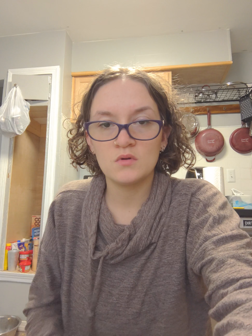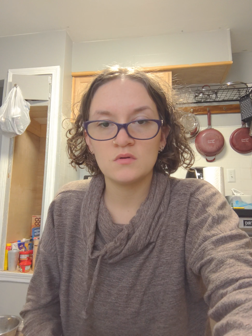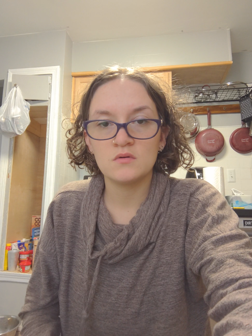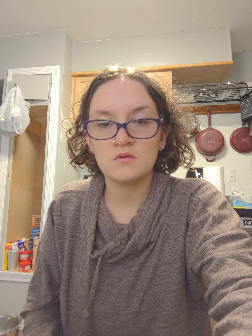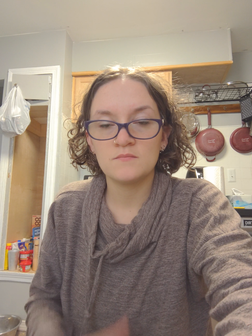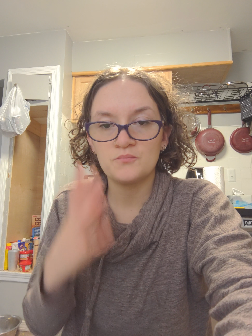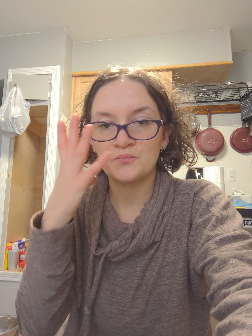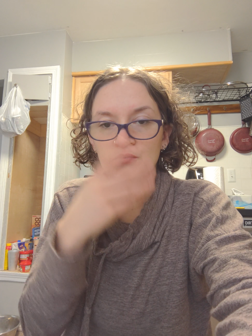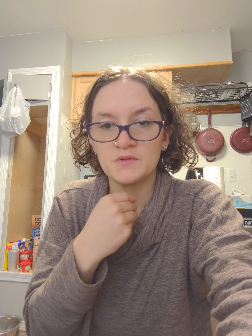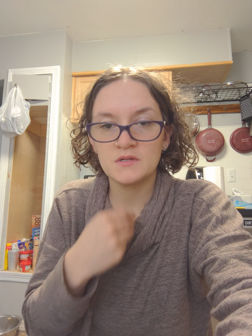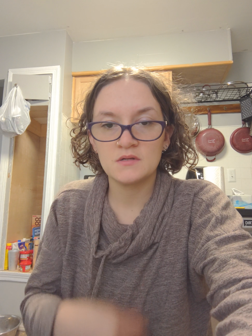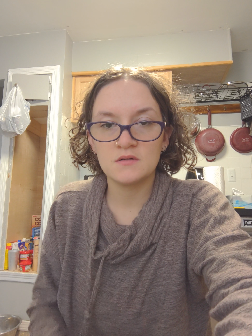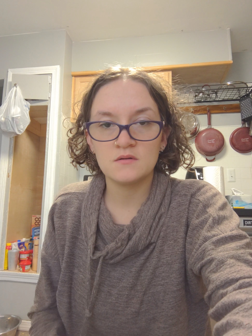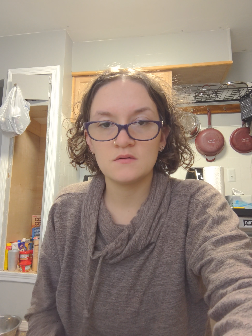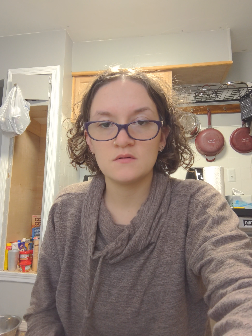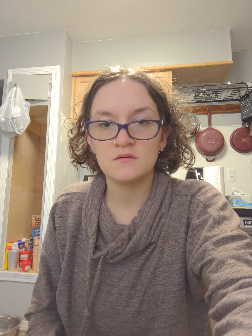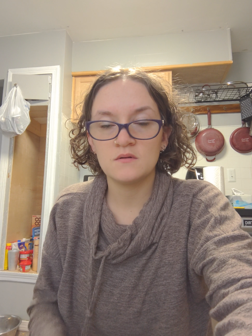pretty